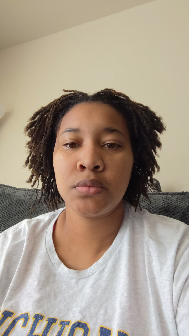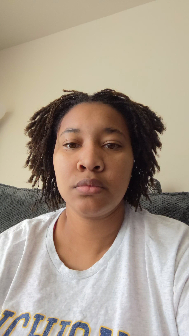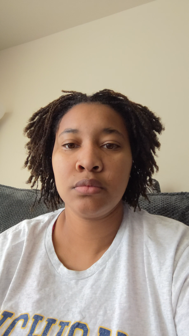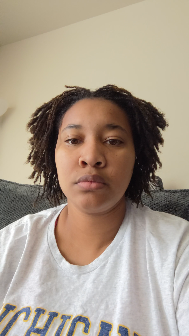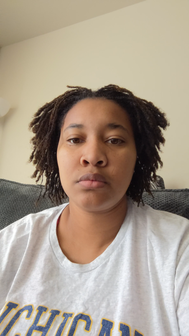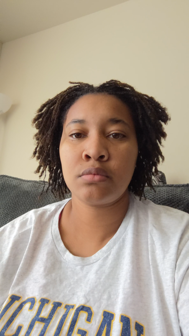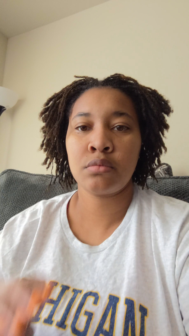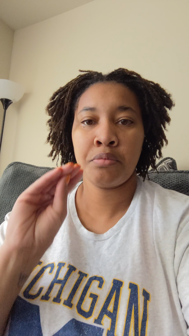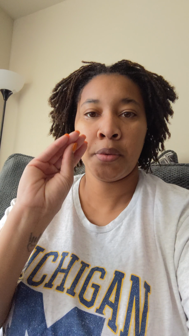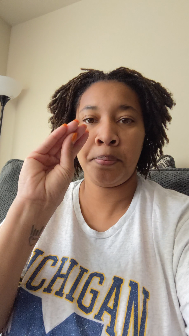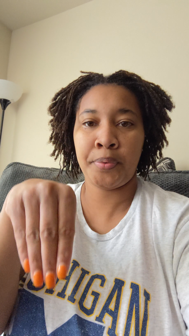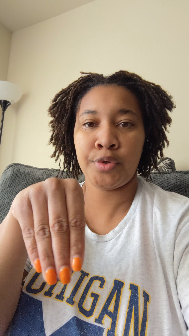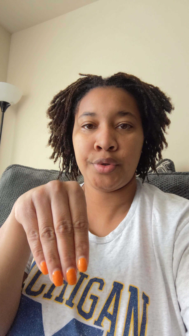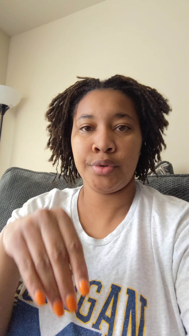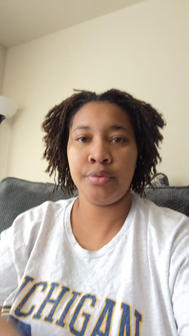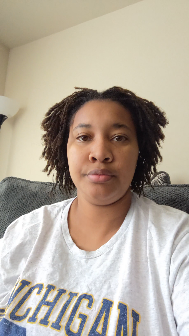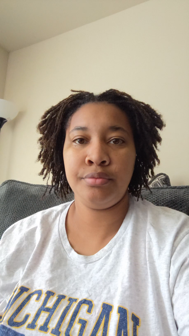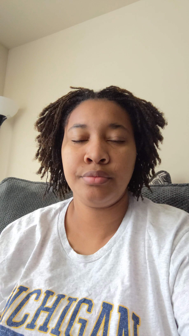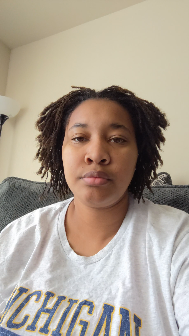put